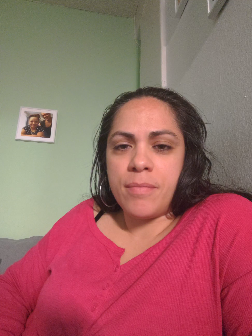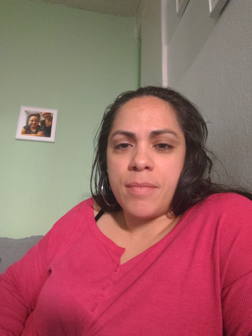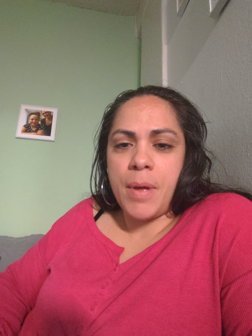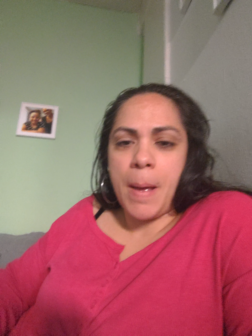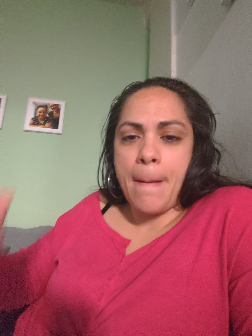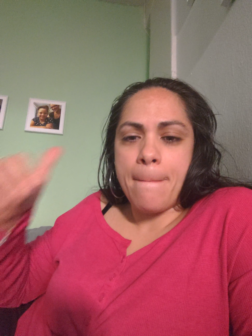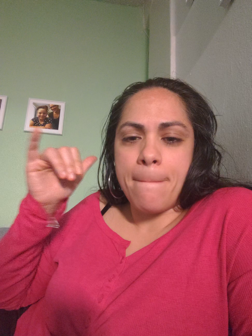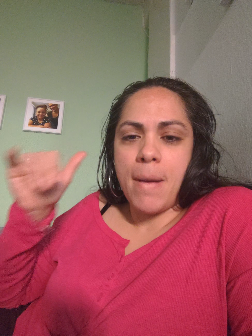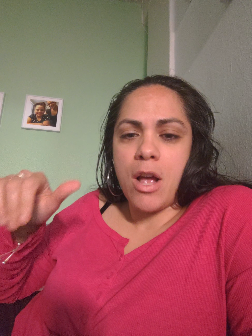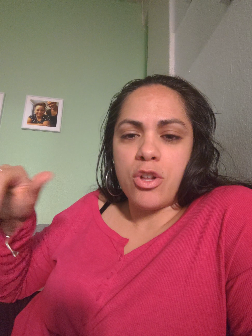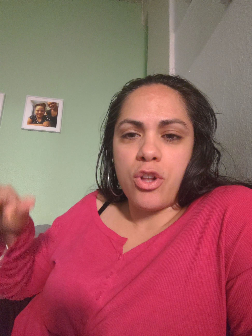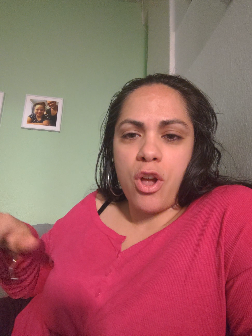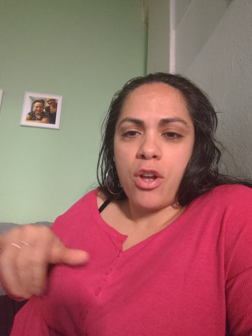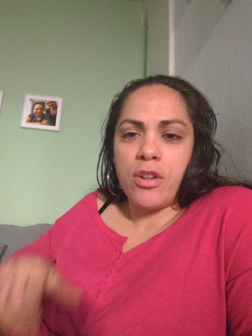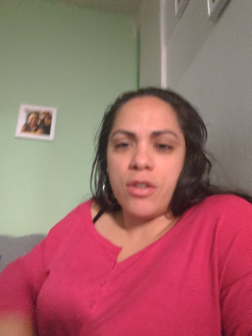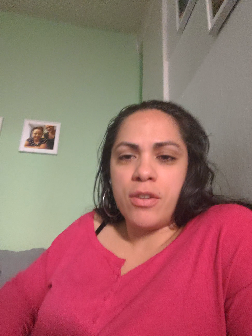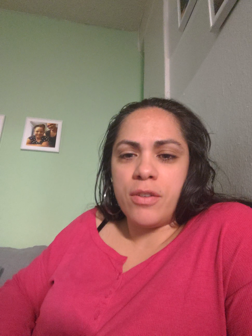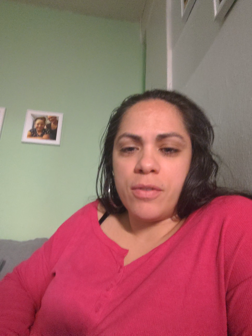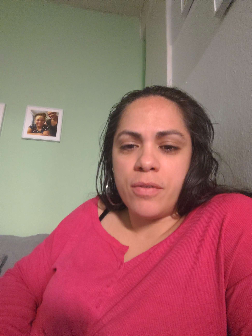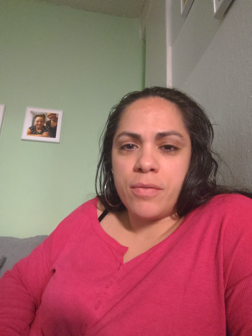backyard